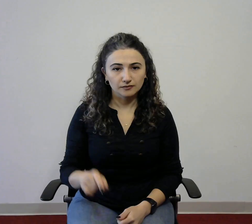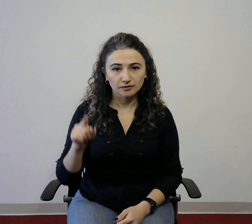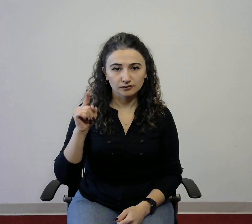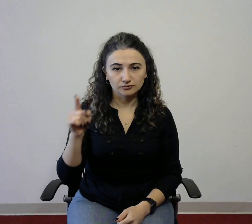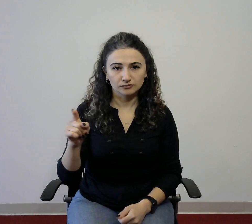O